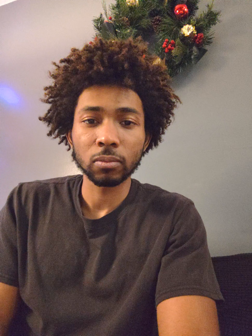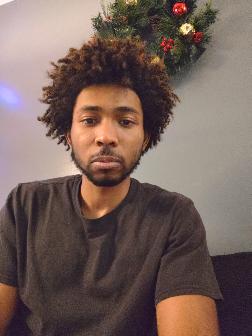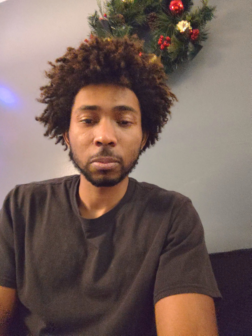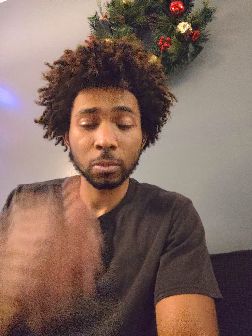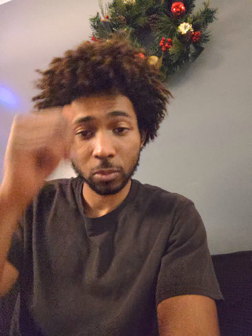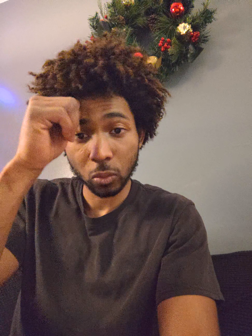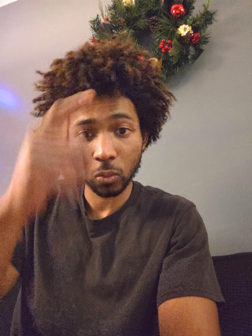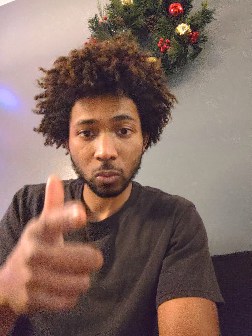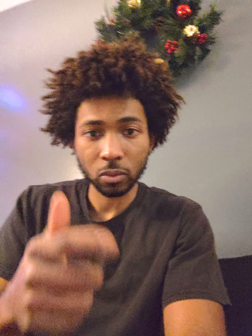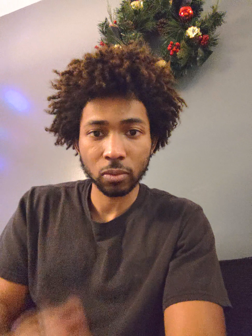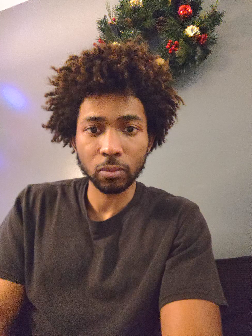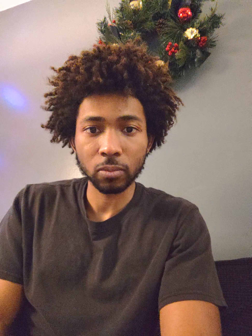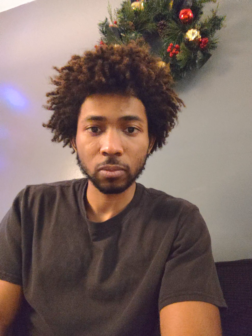brother